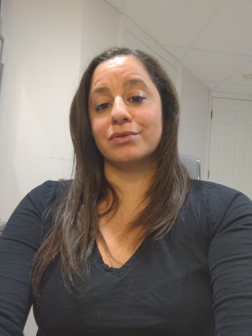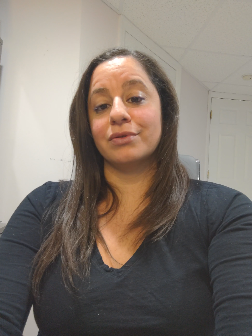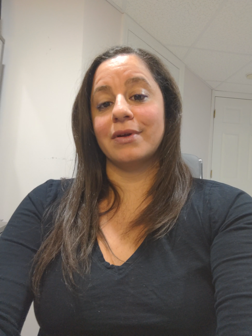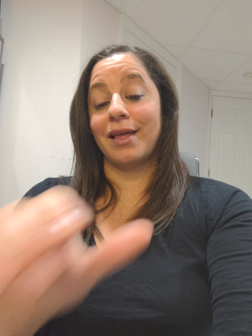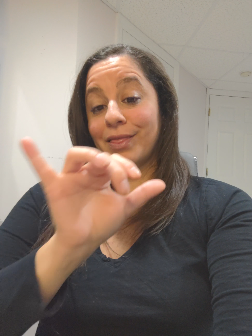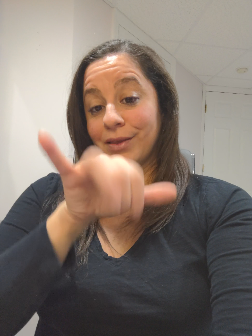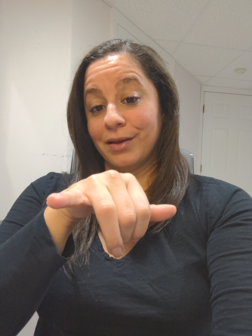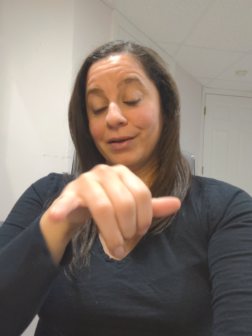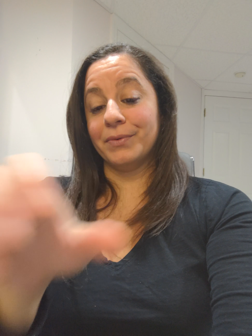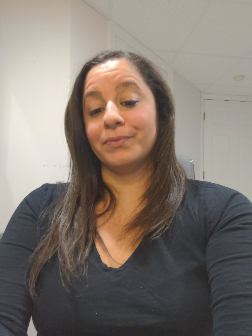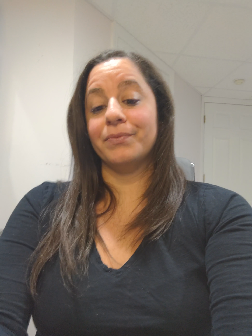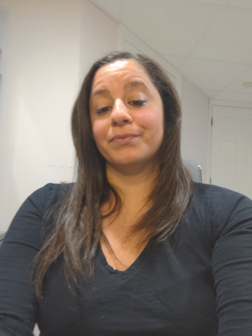that